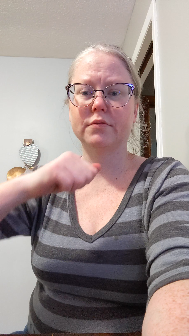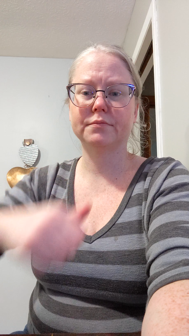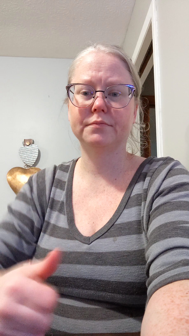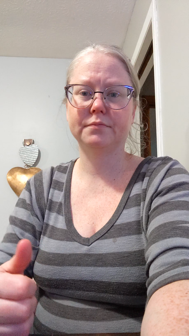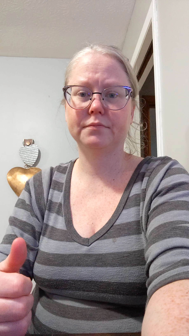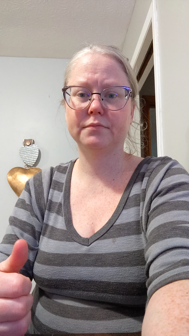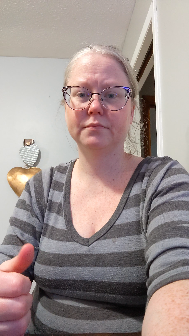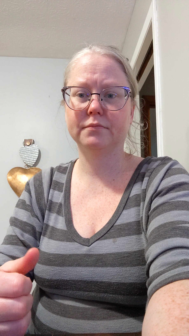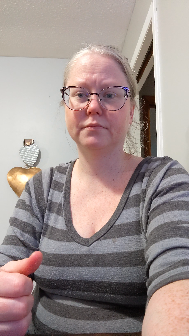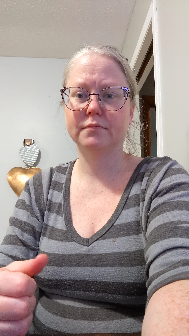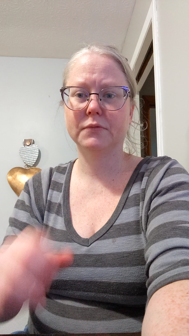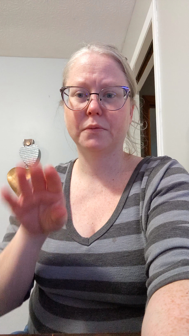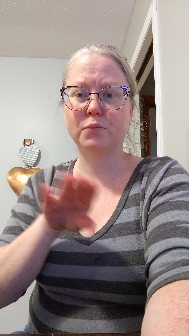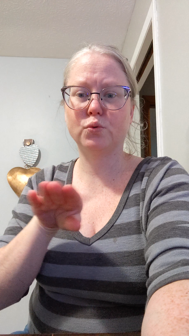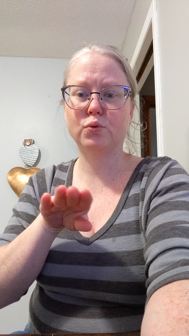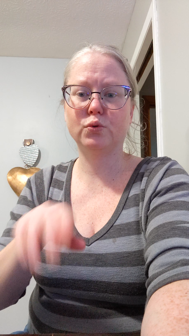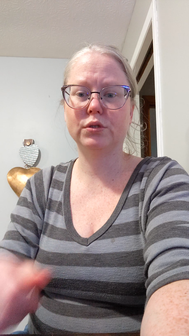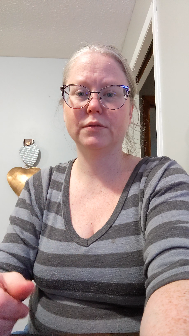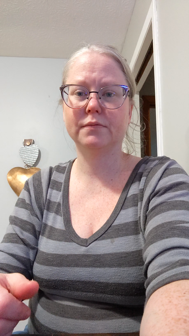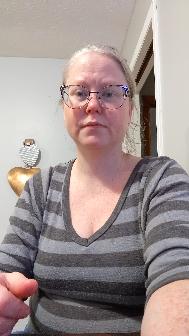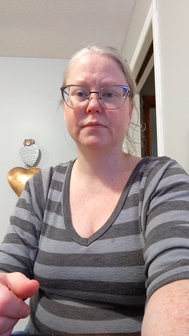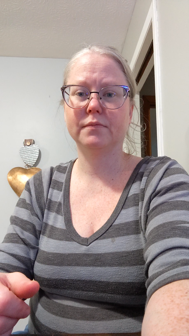boots